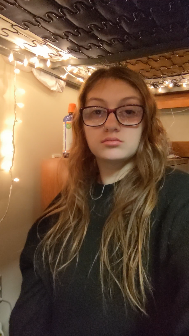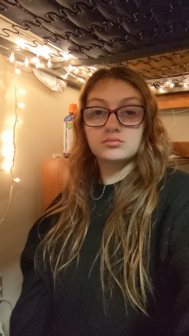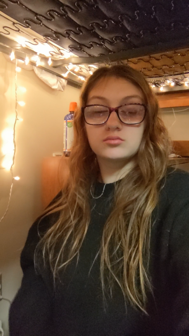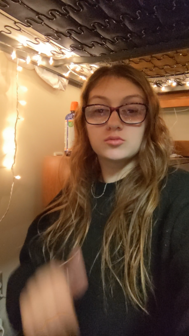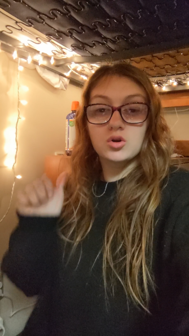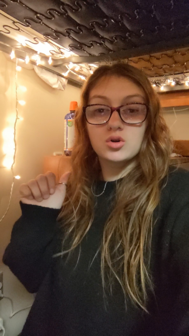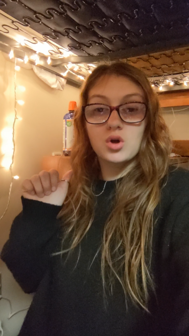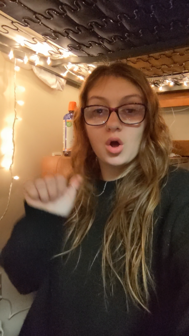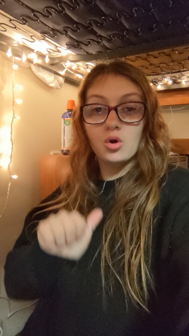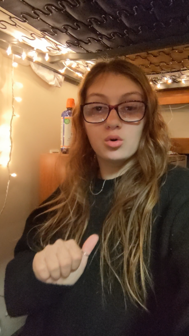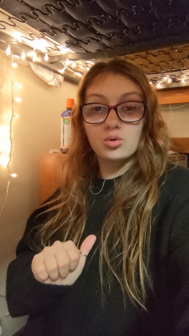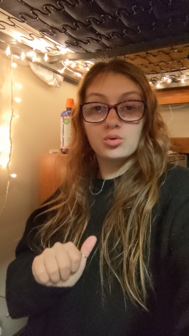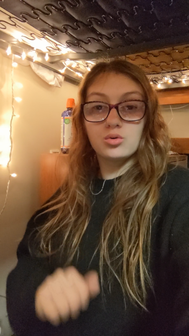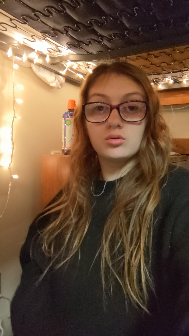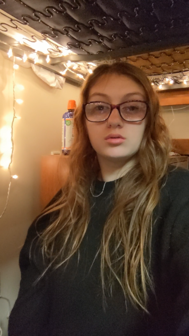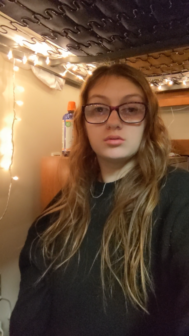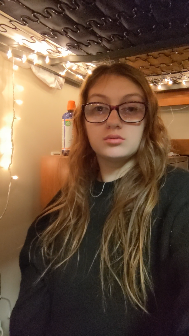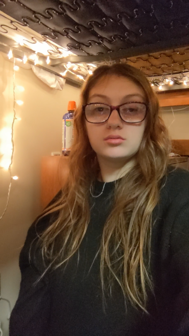coats